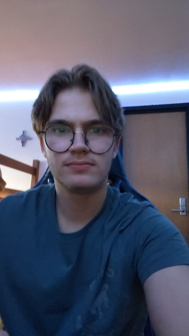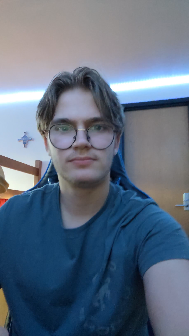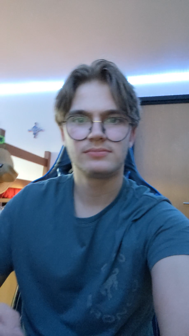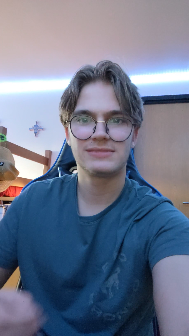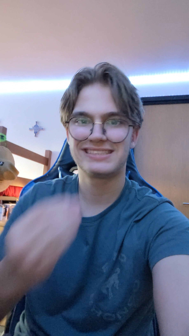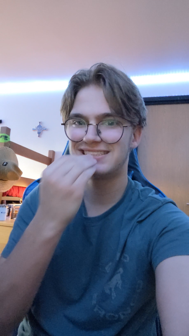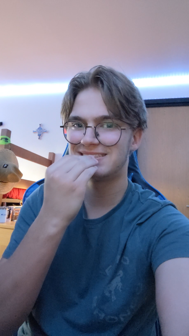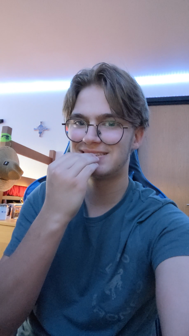eat